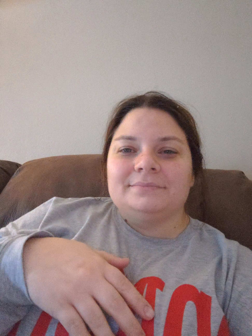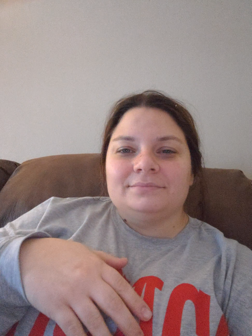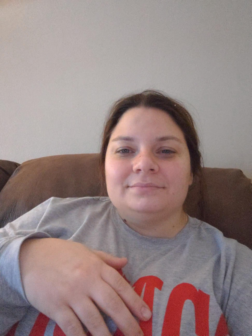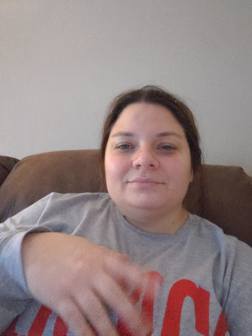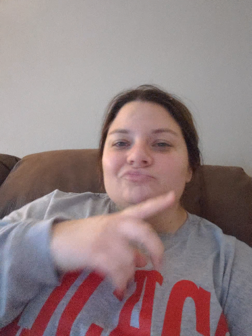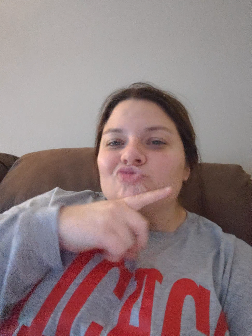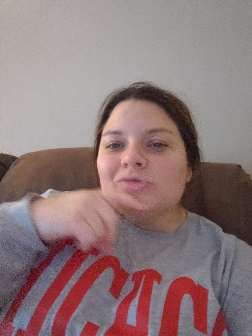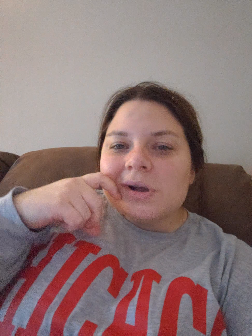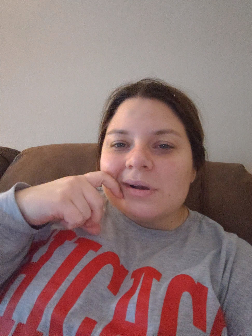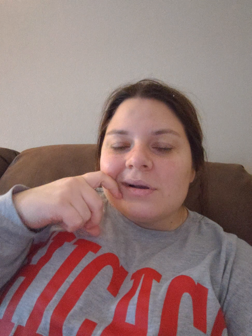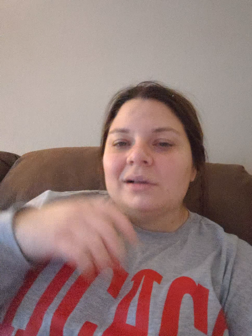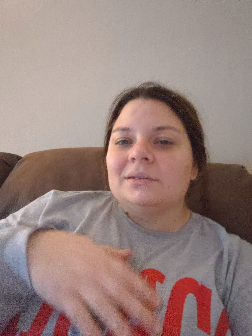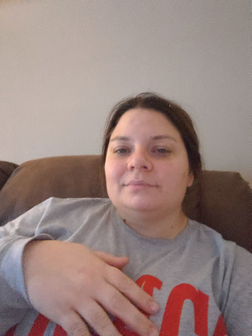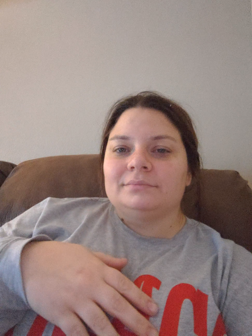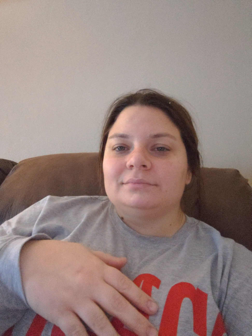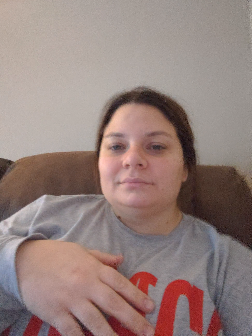dry